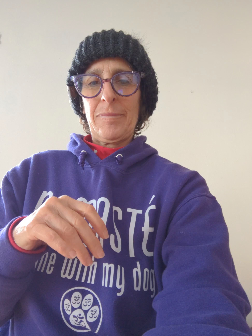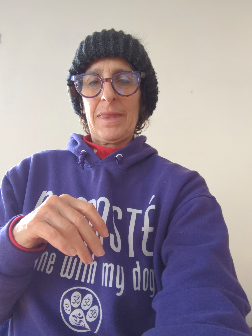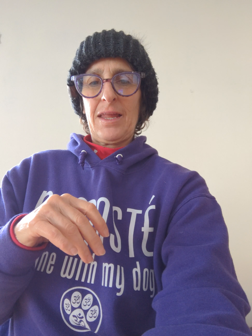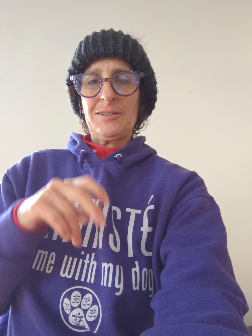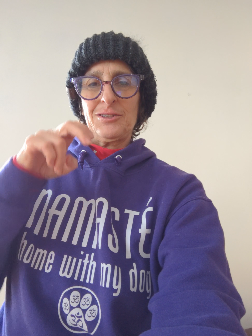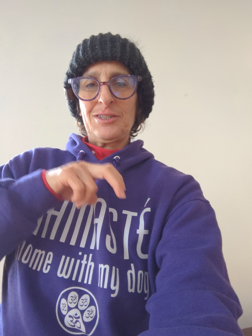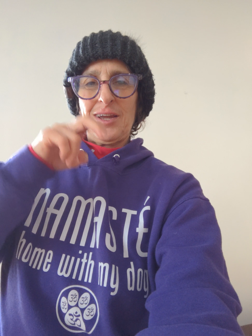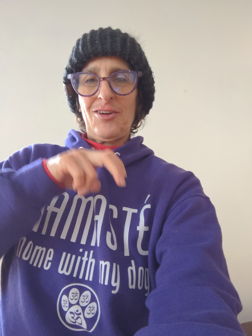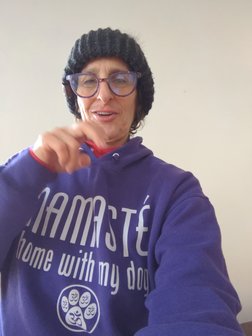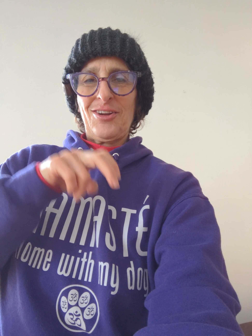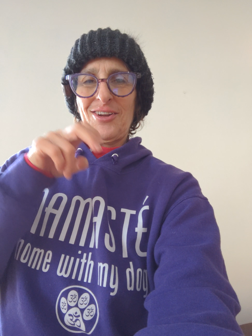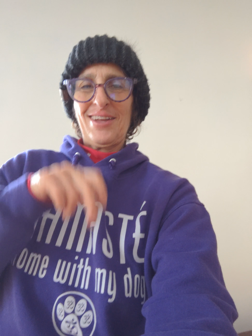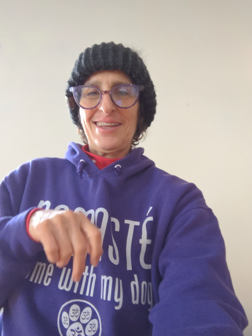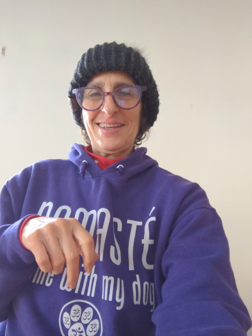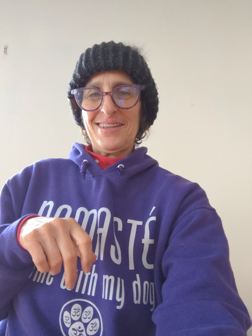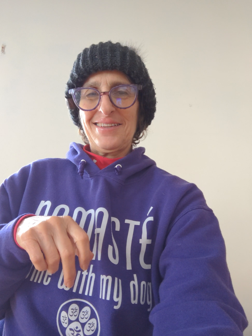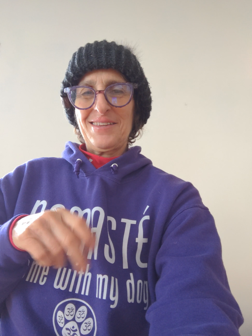chair